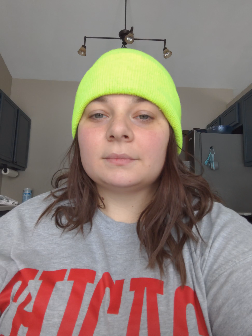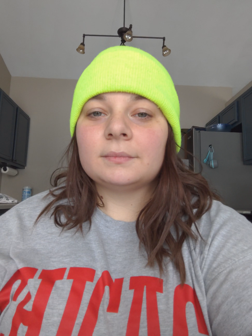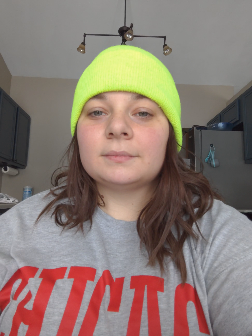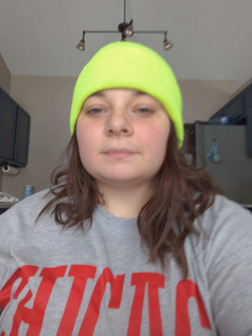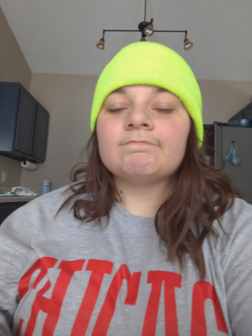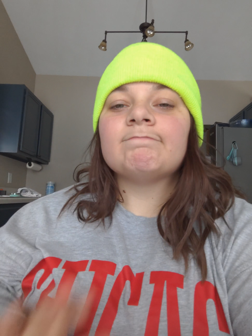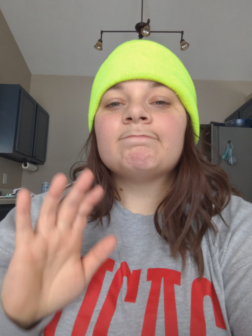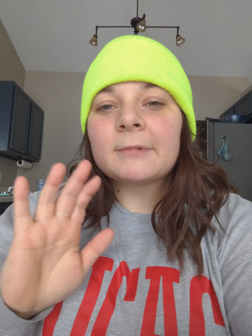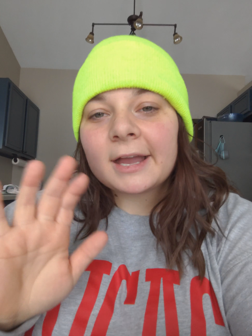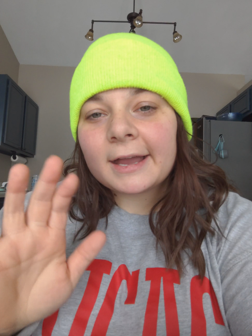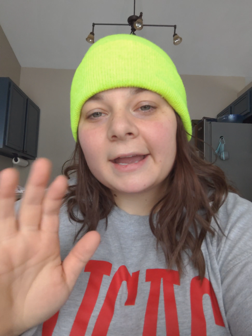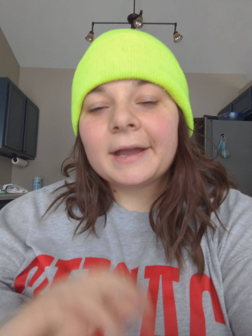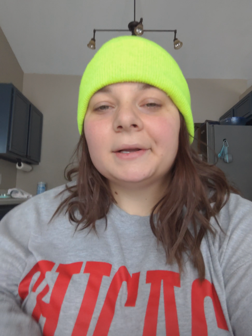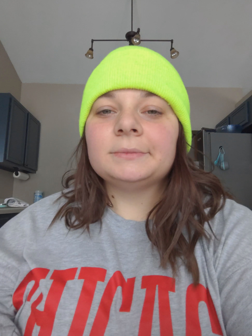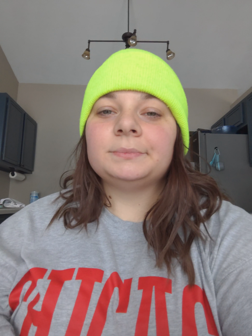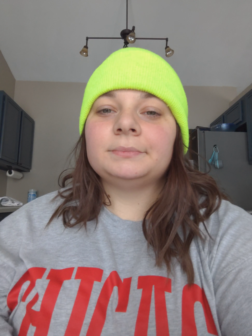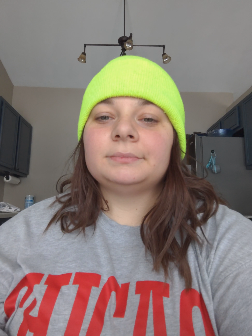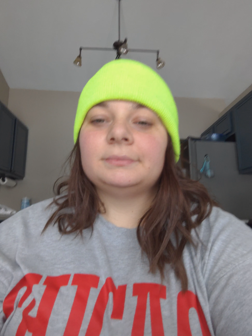bye